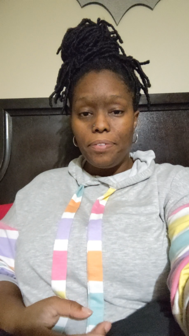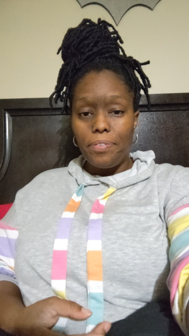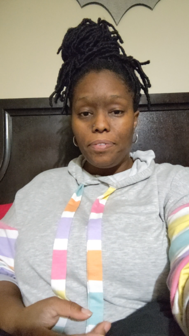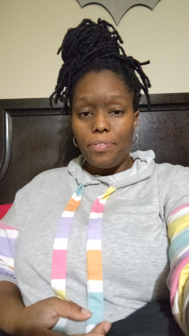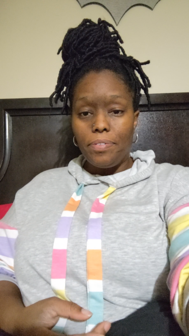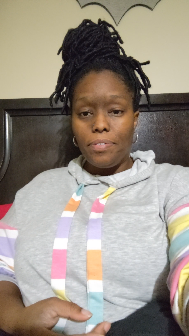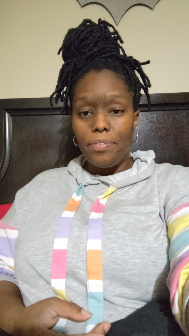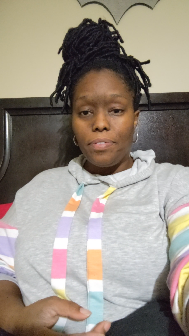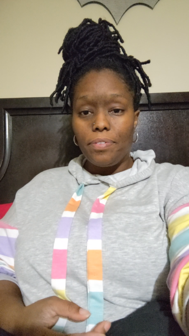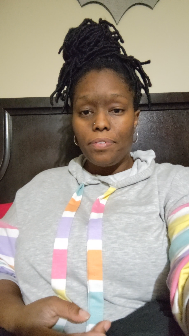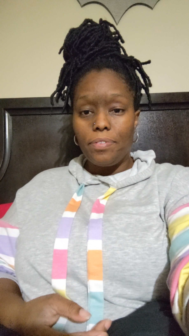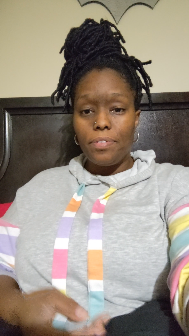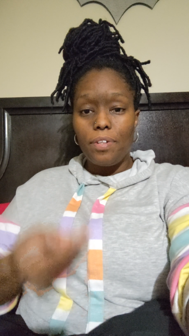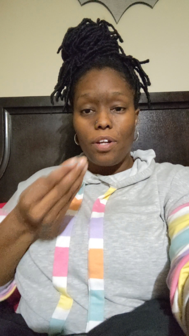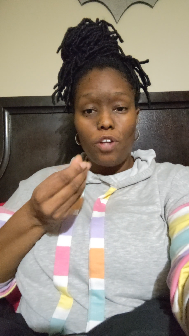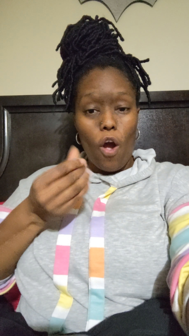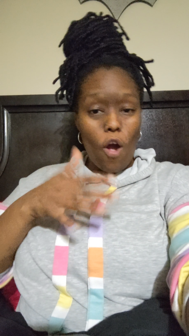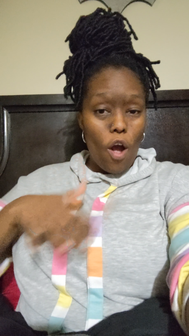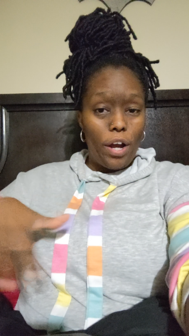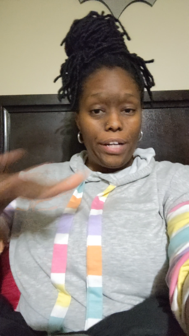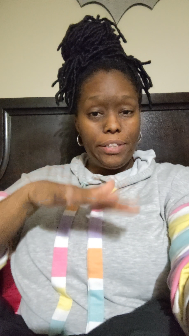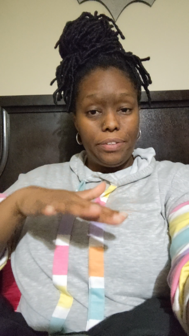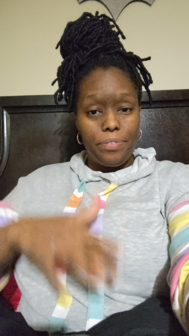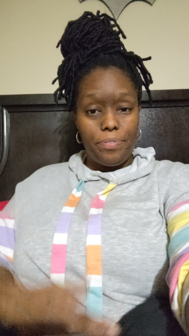garden